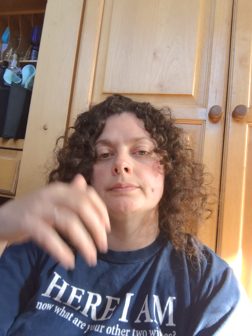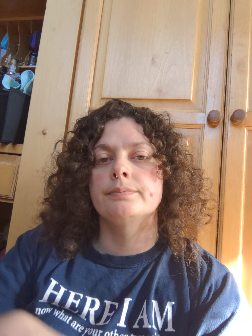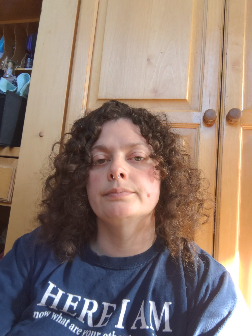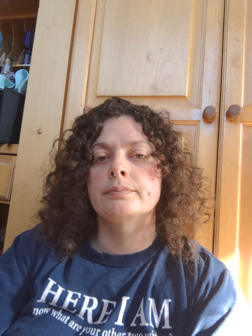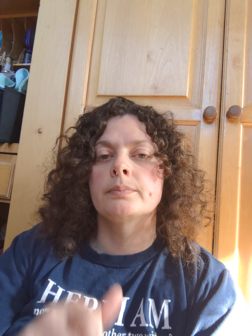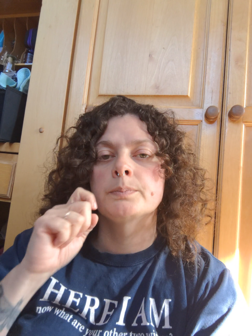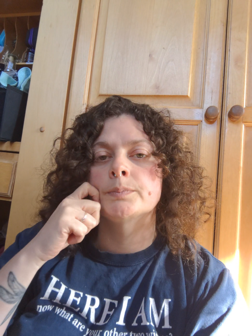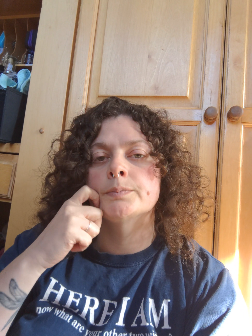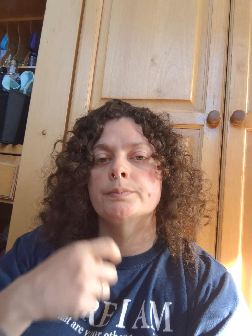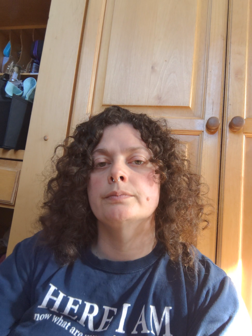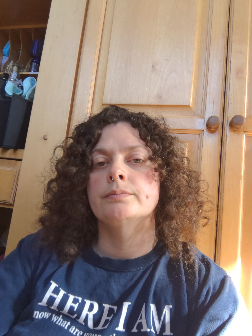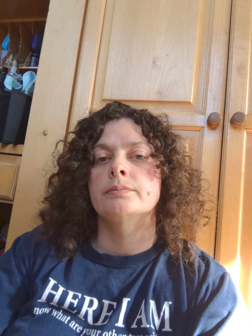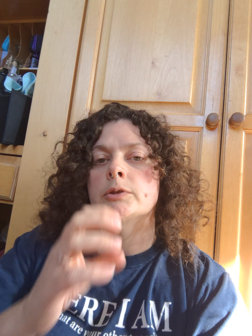apple